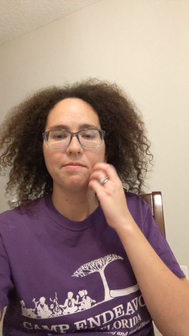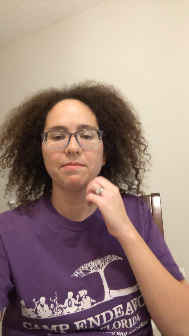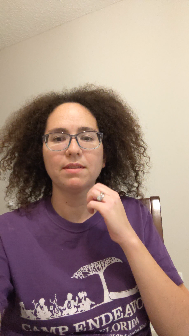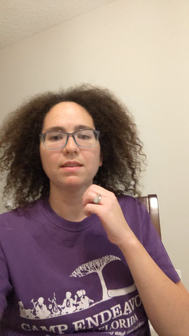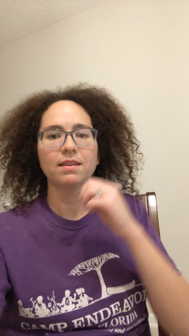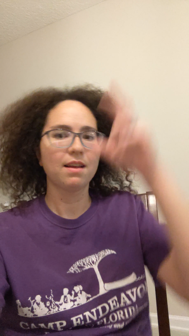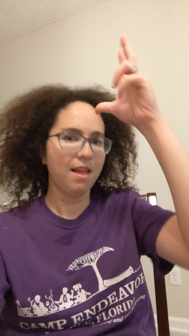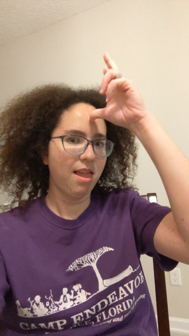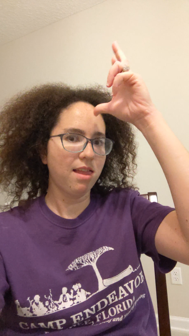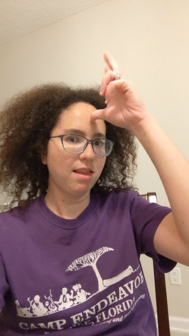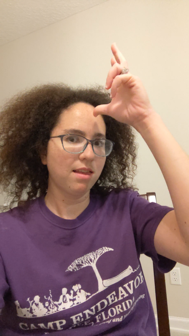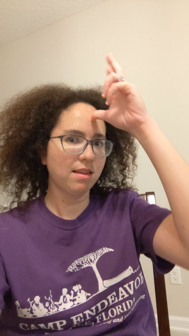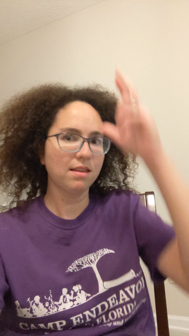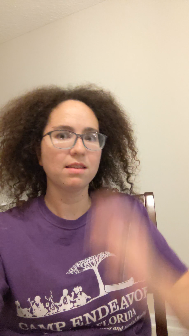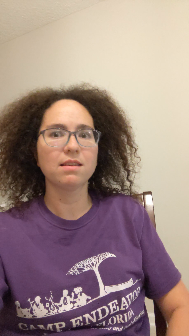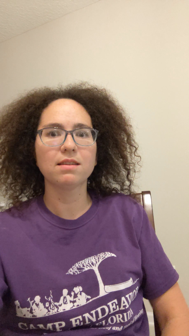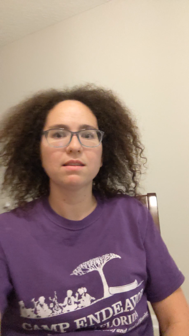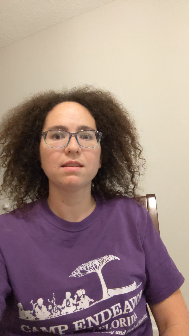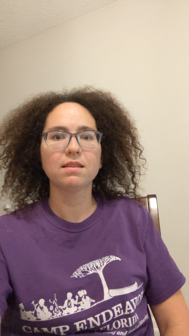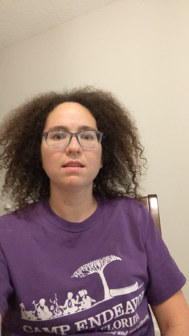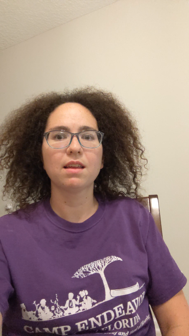rooster